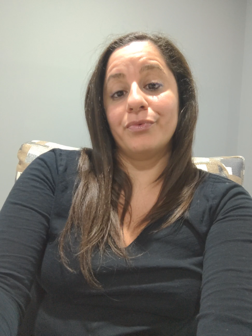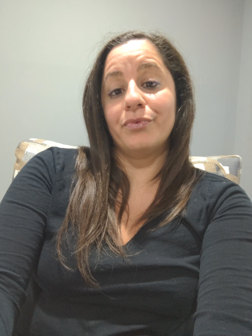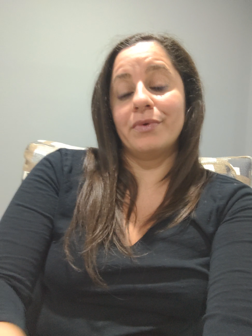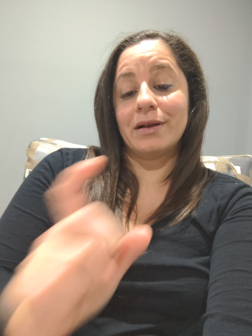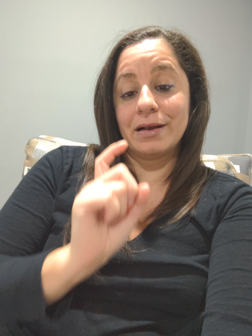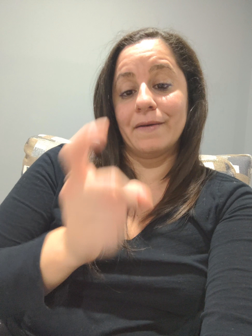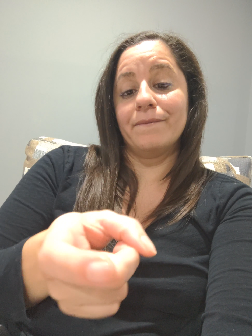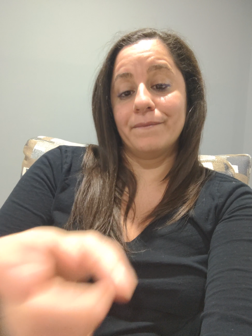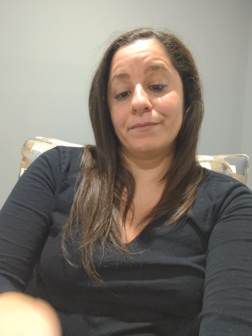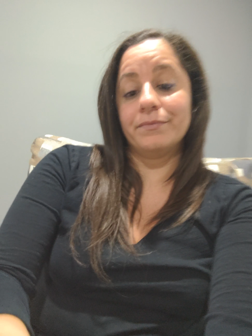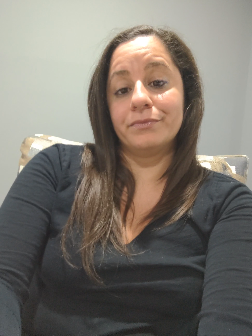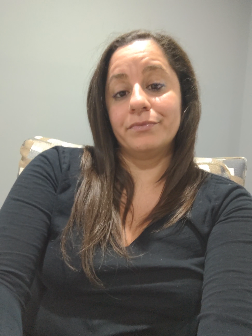gift